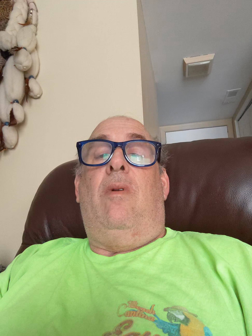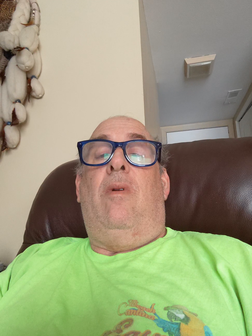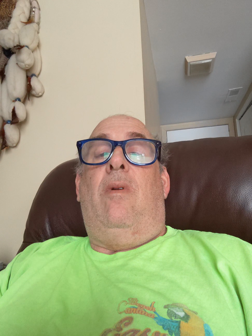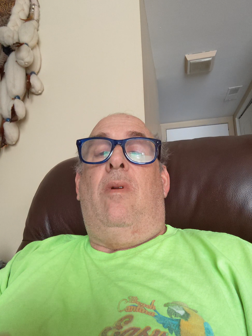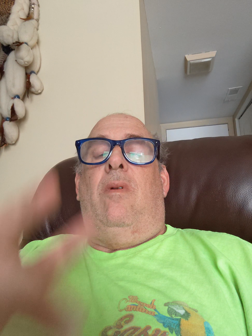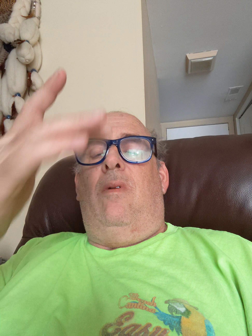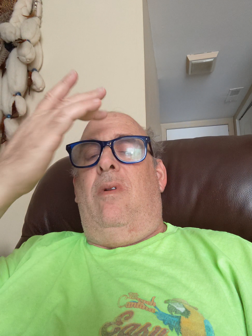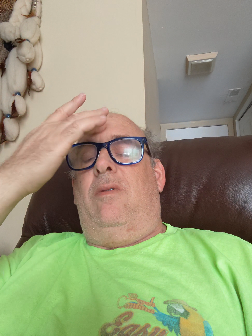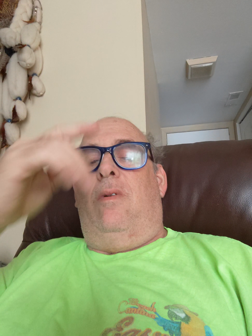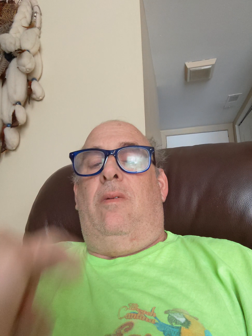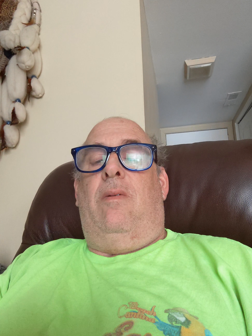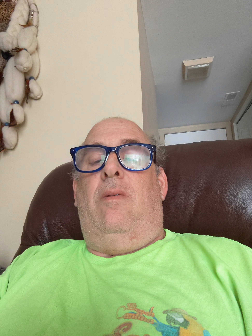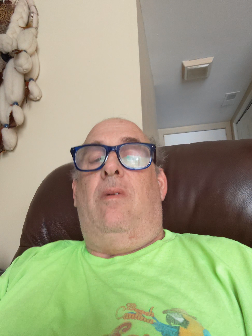sick